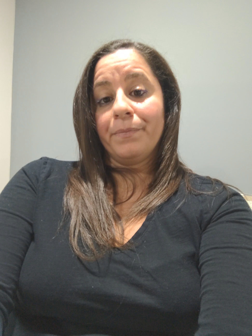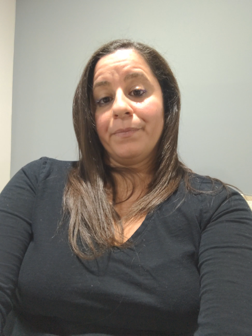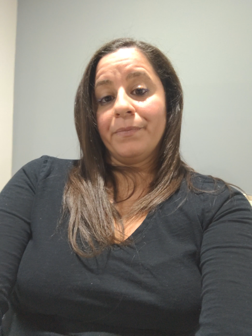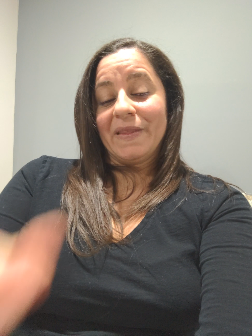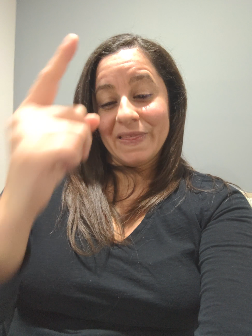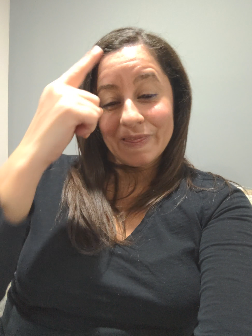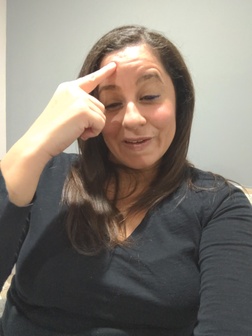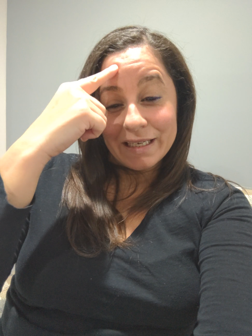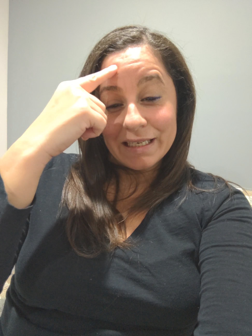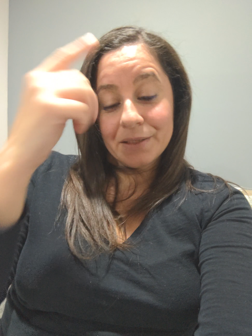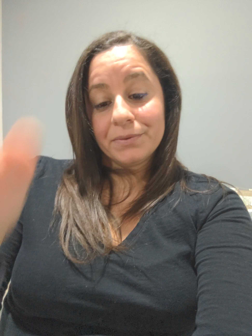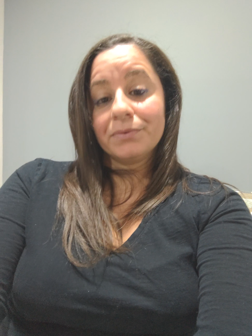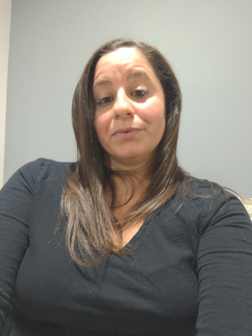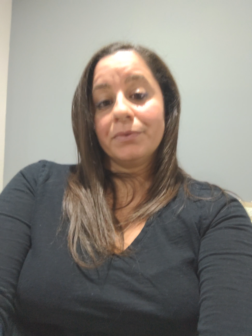think